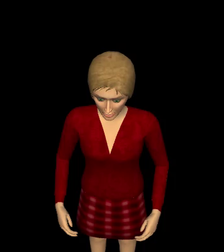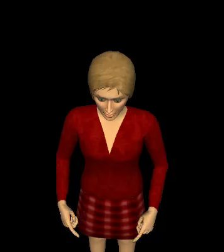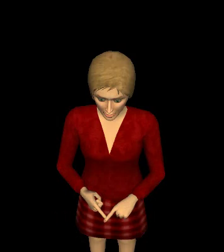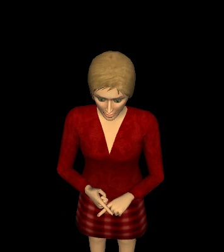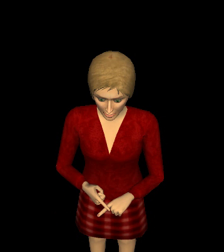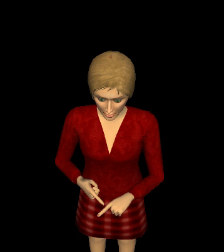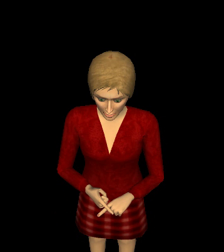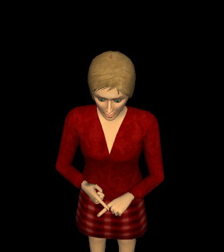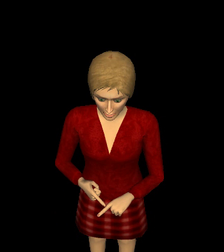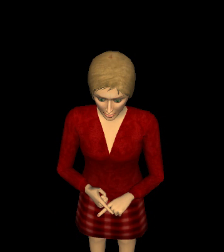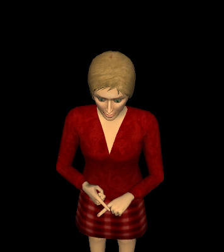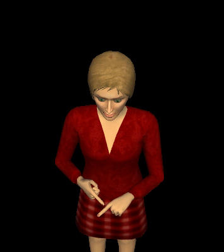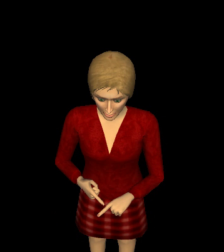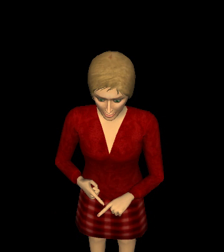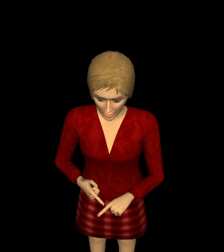سكاكين